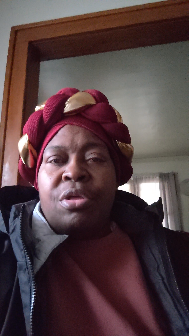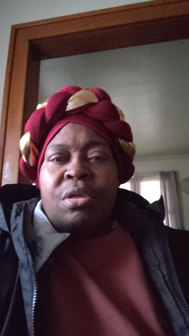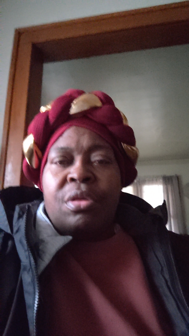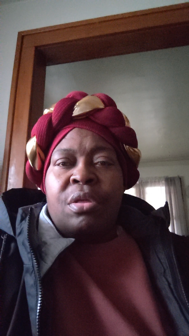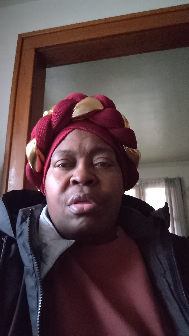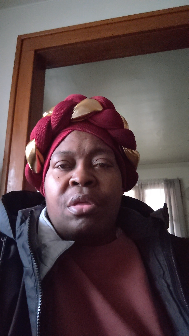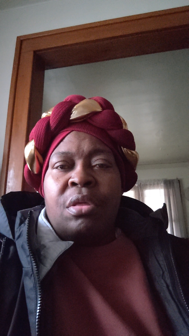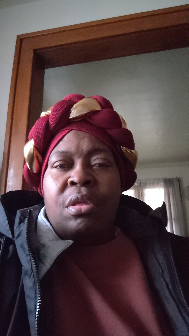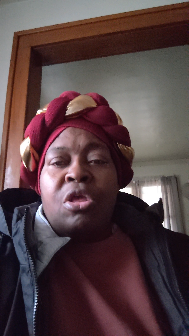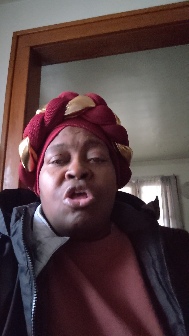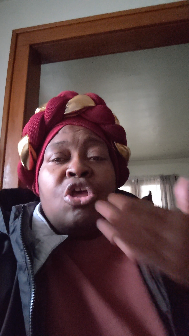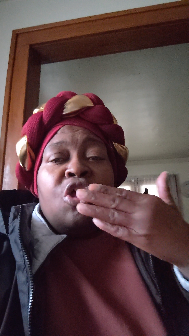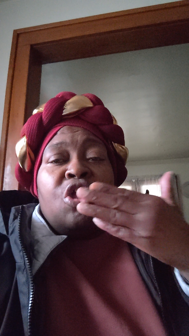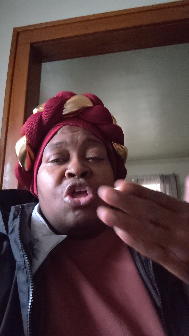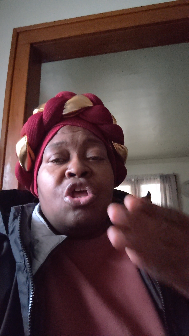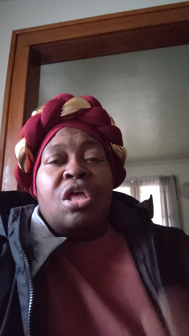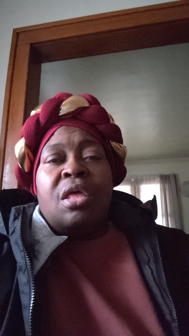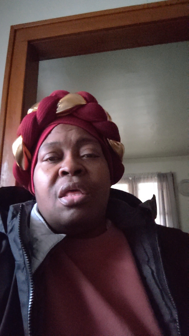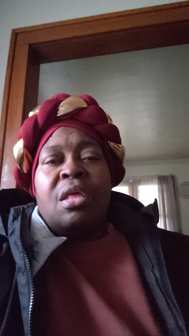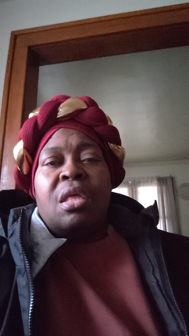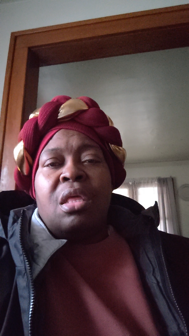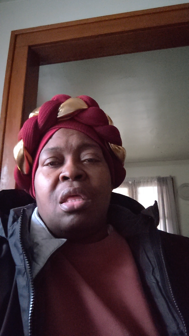good